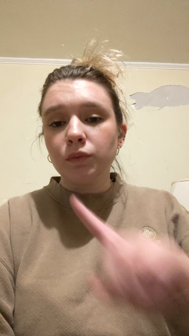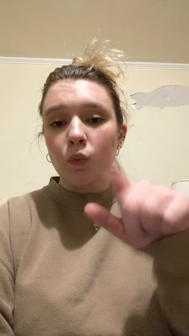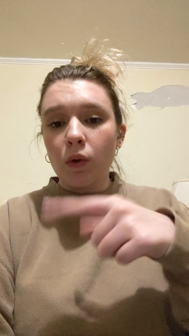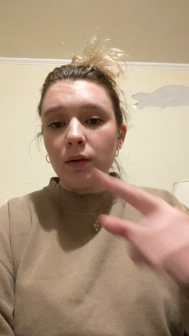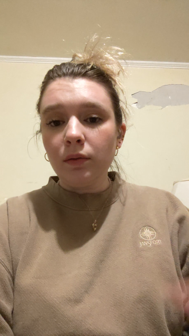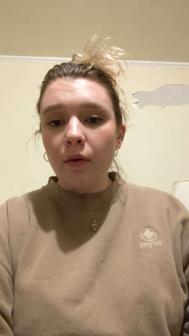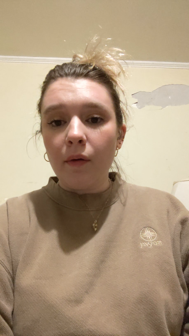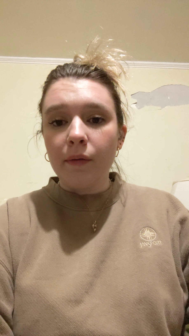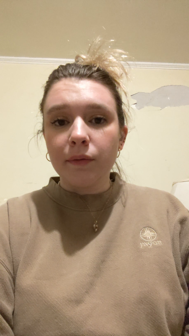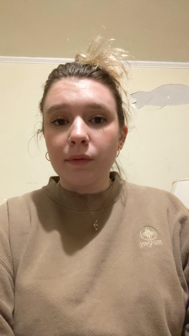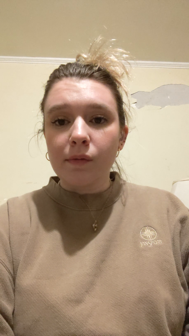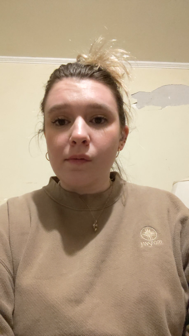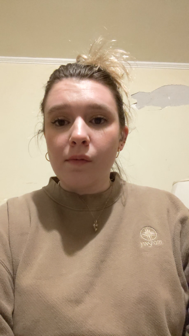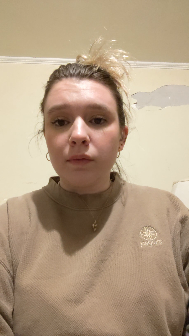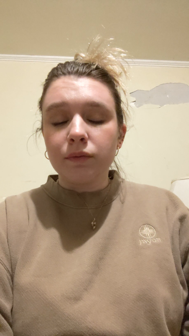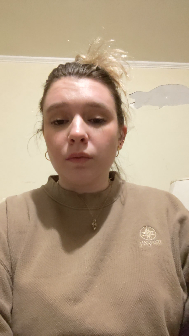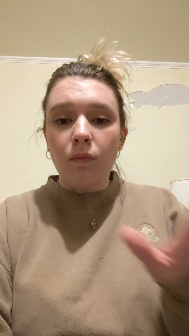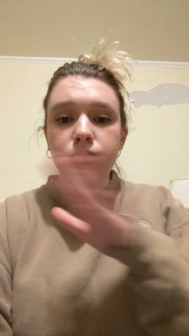full